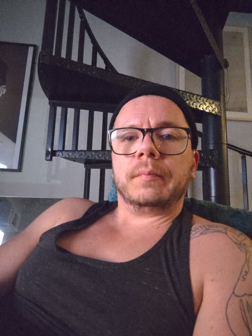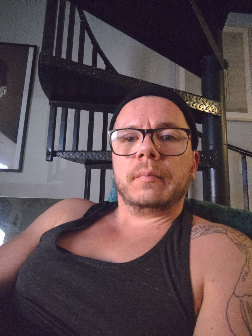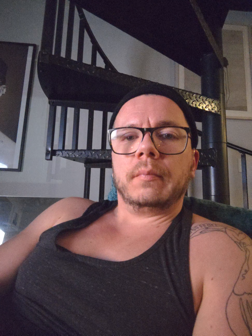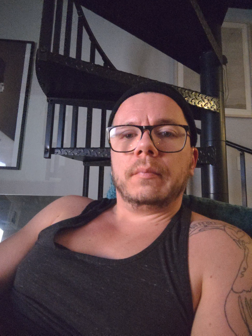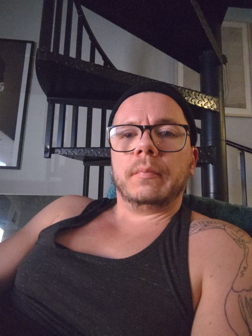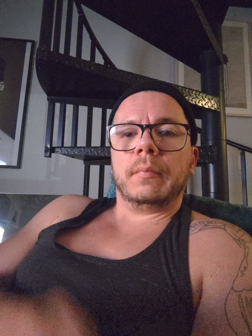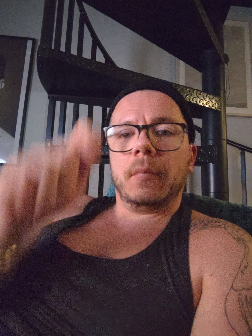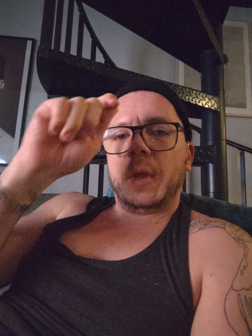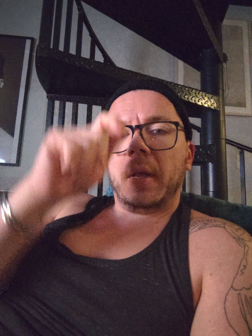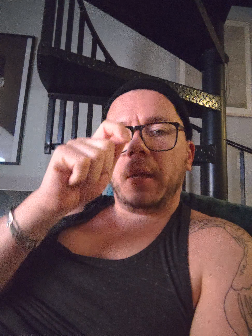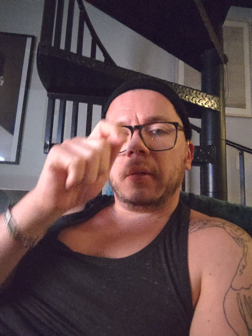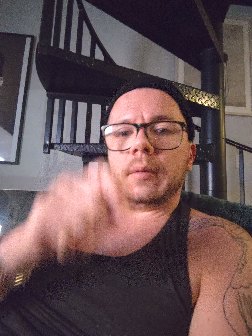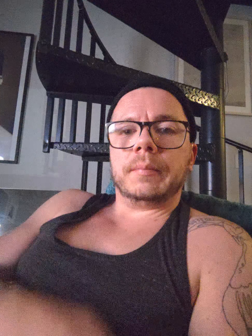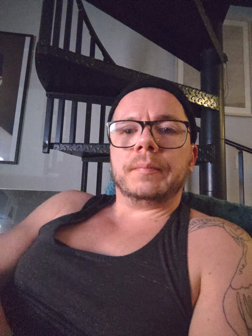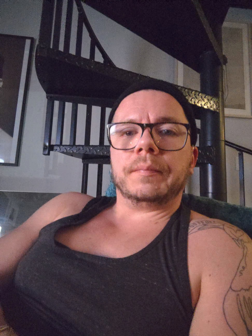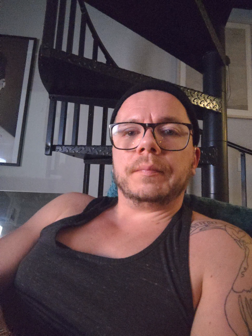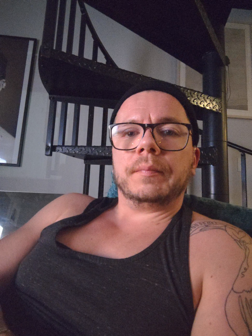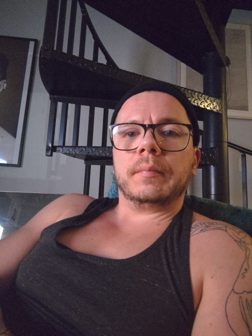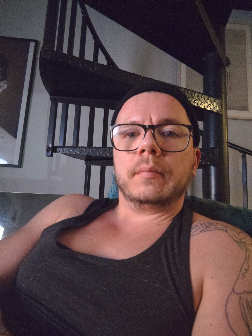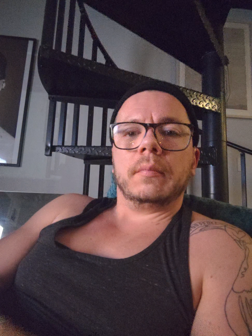hat